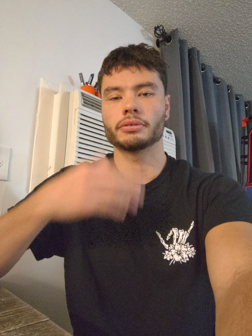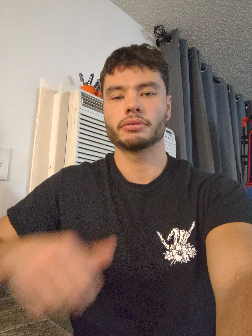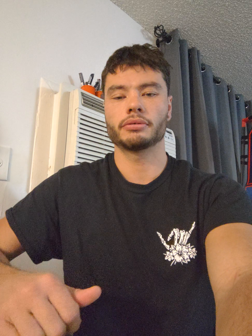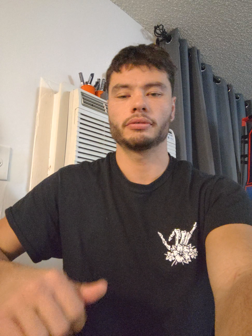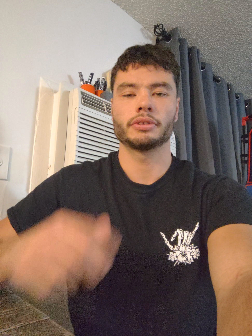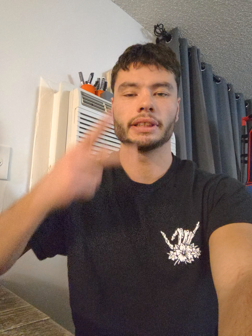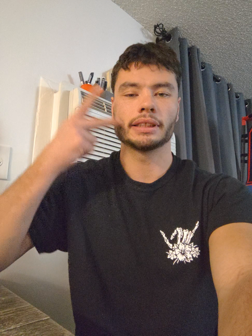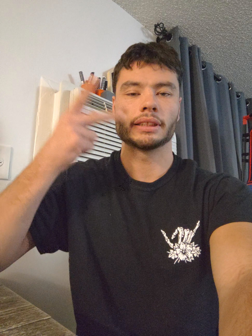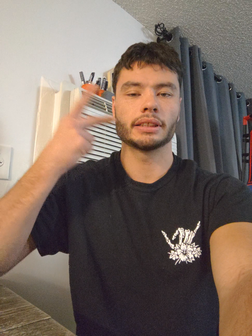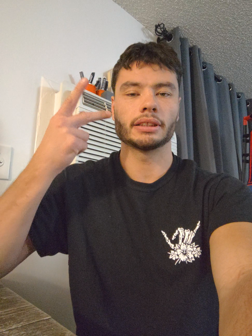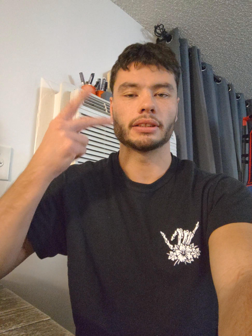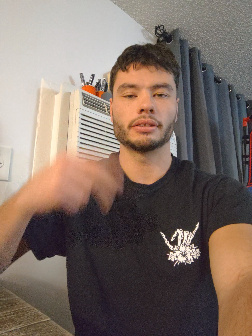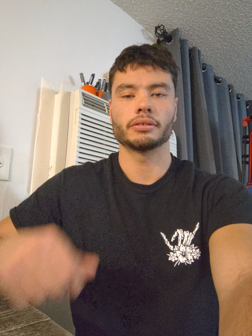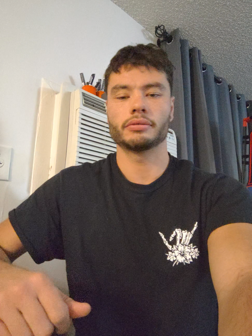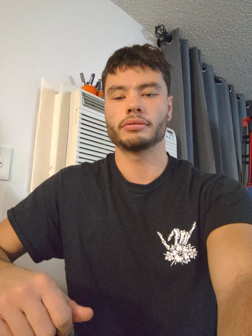kitty